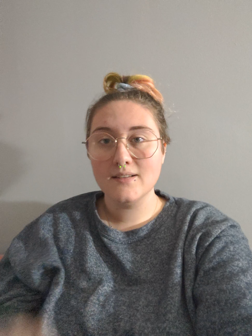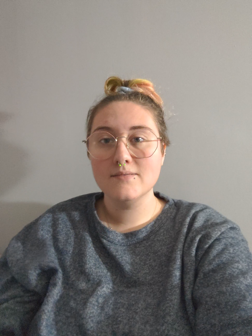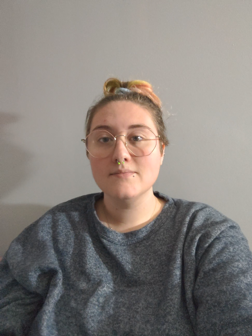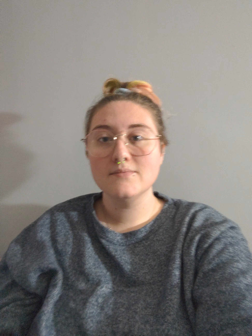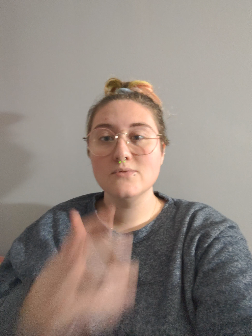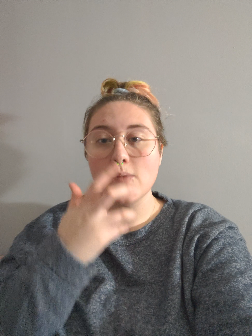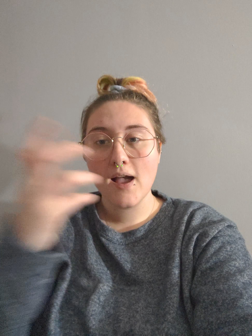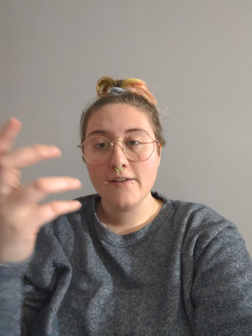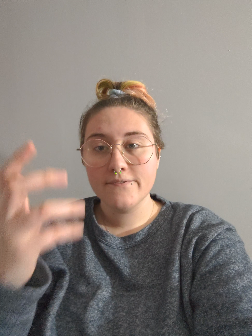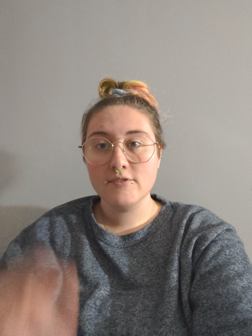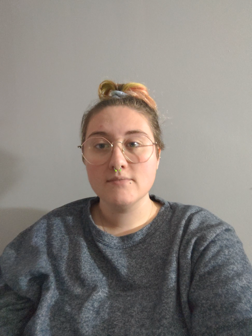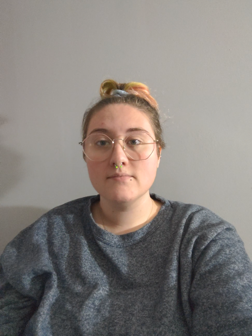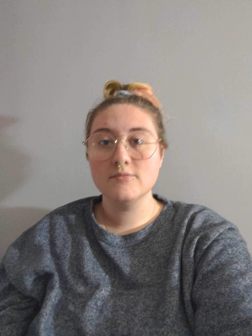giraffe